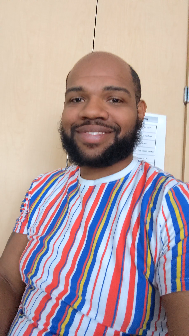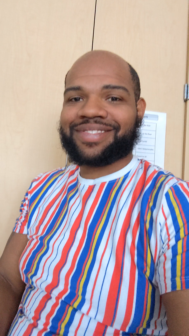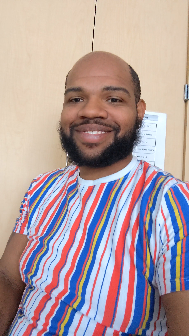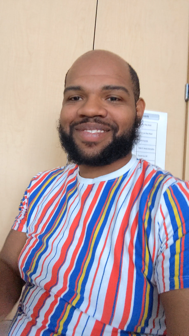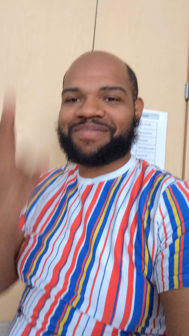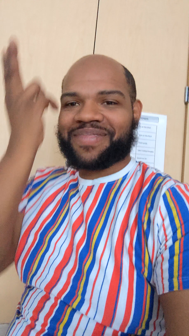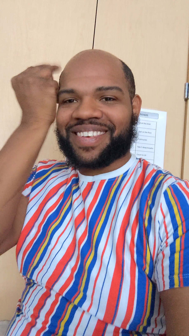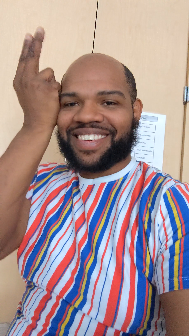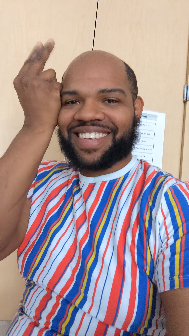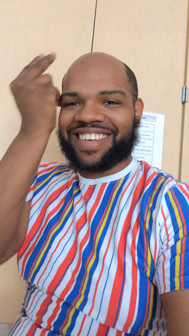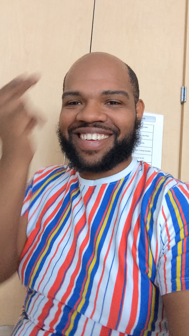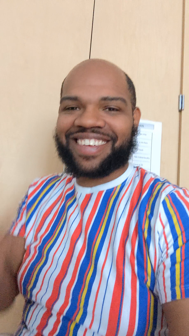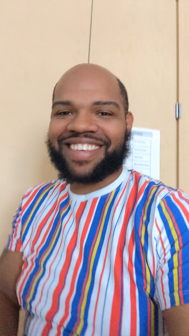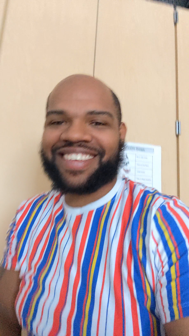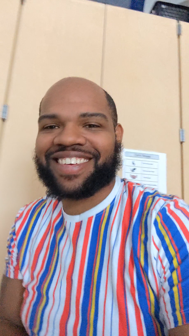bunny